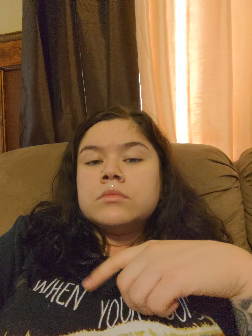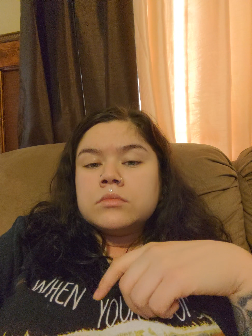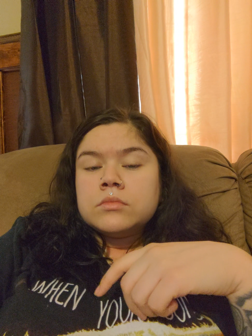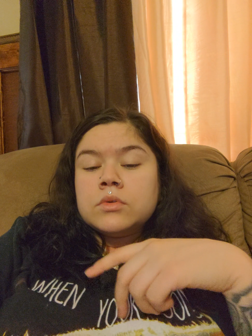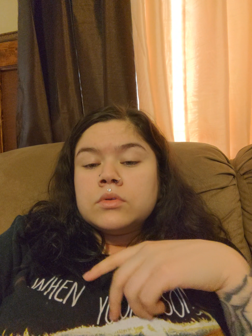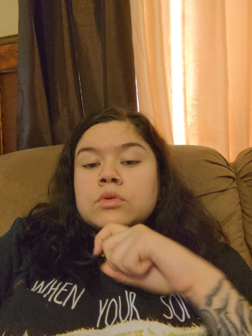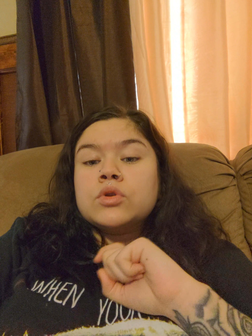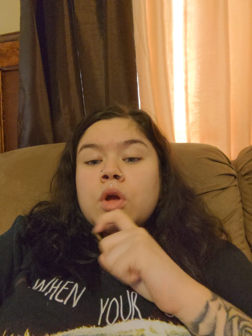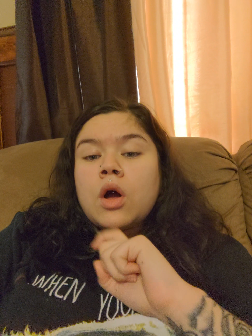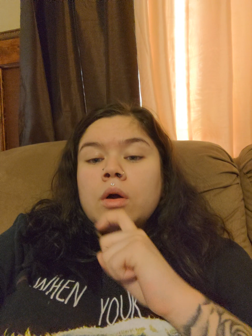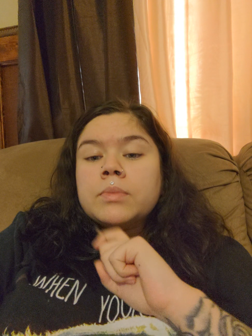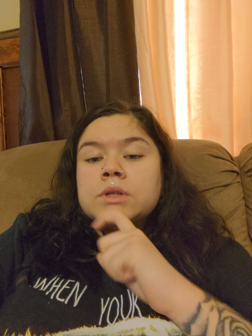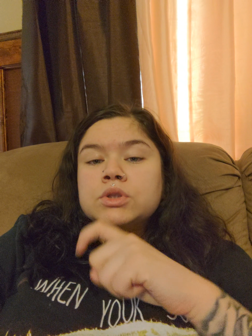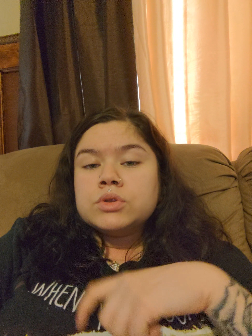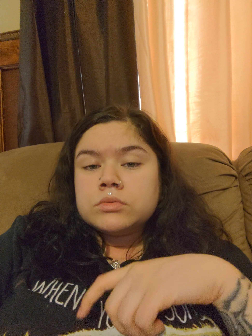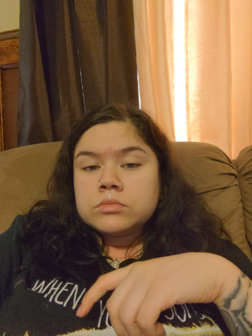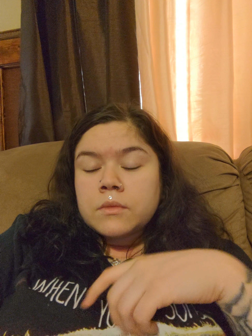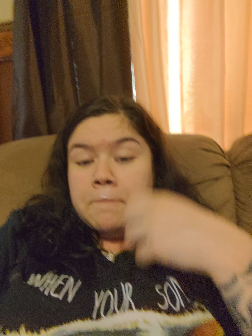garbage